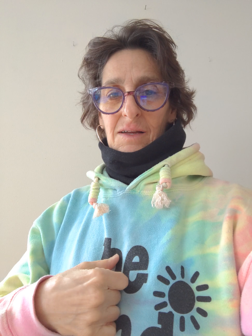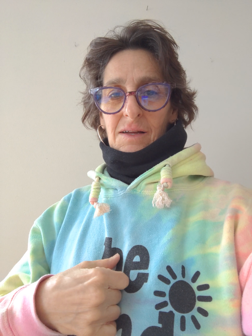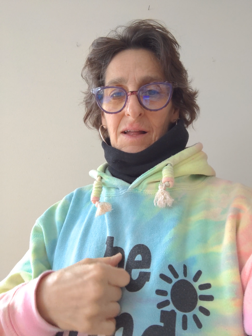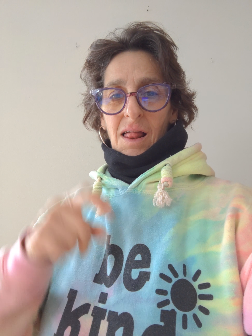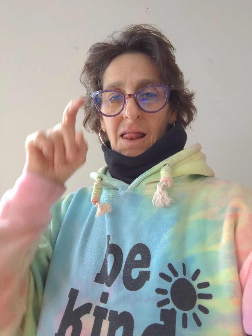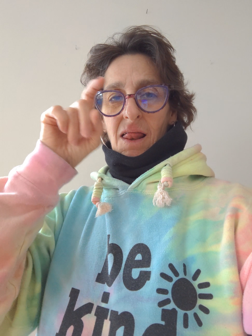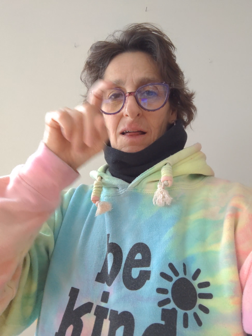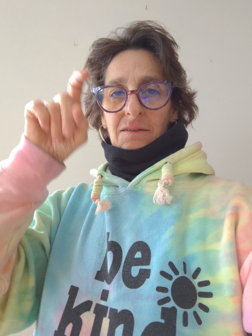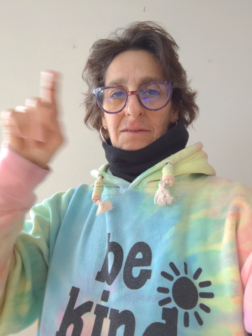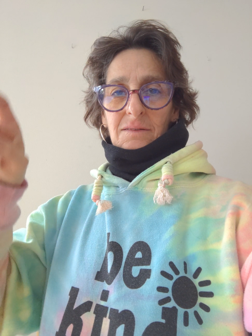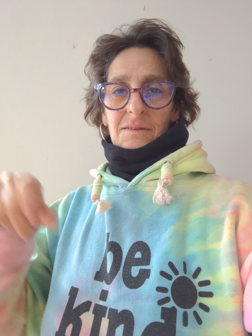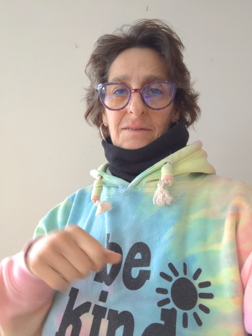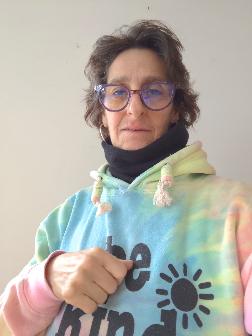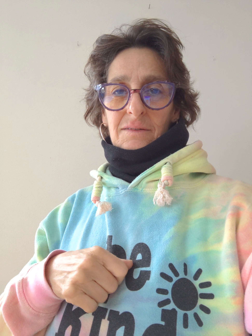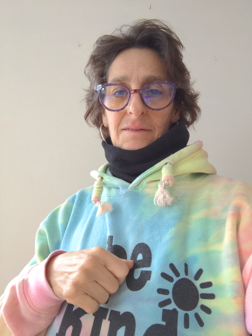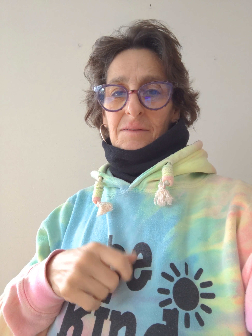closet